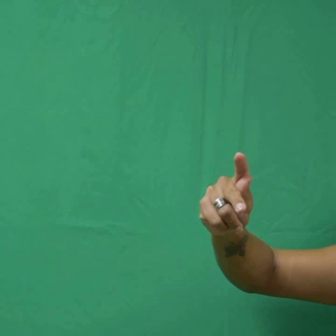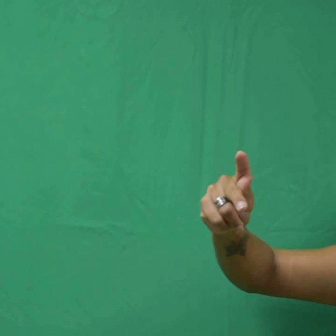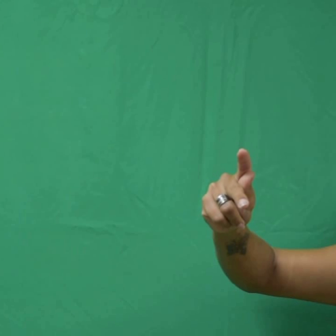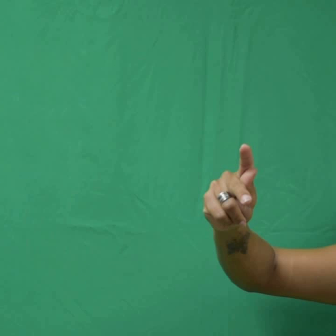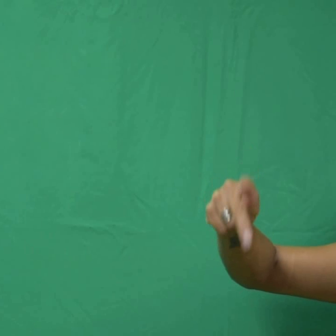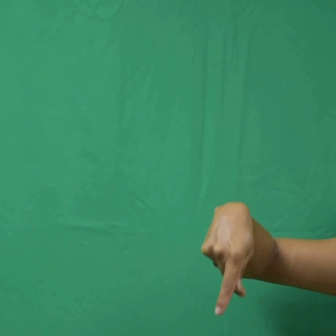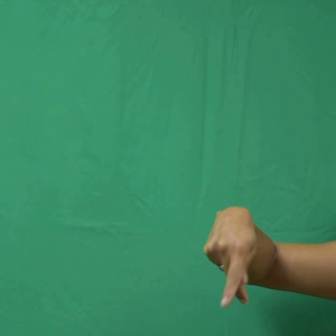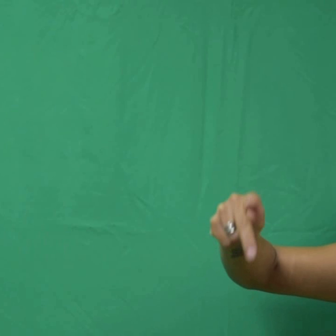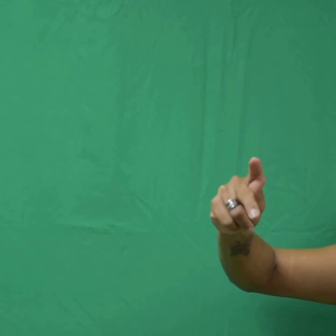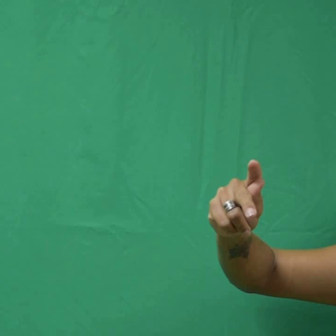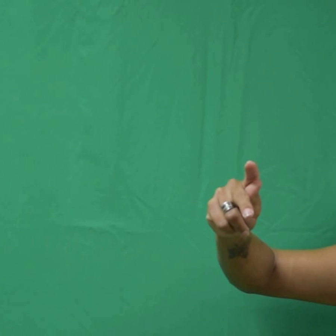K